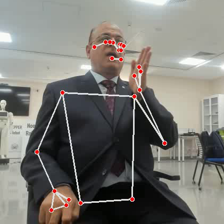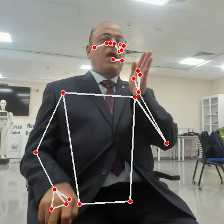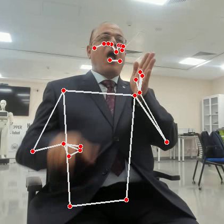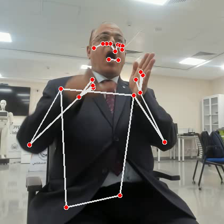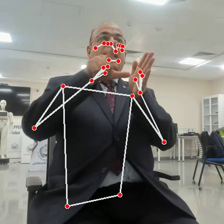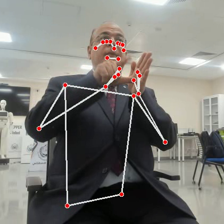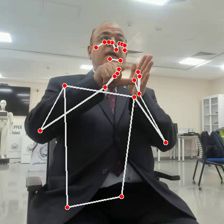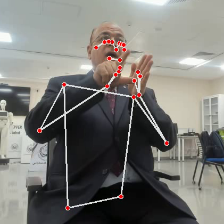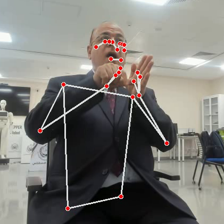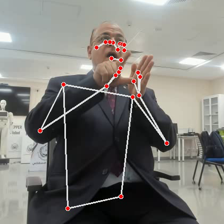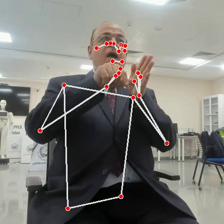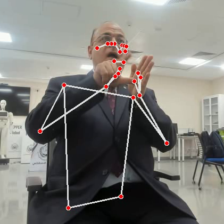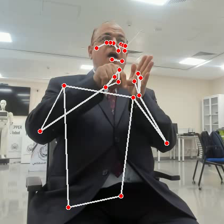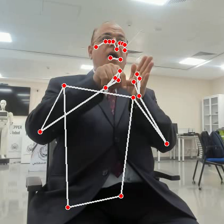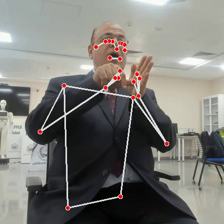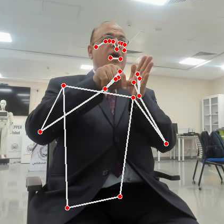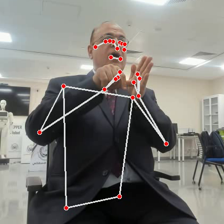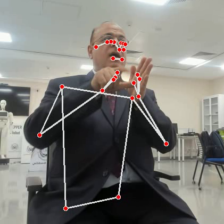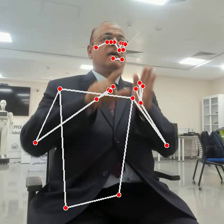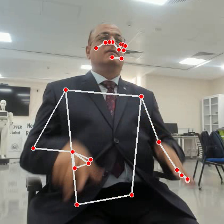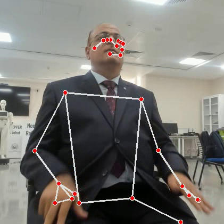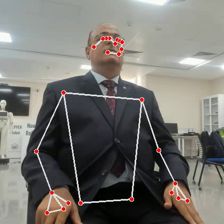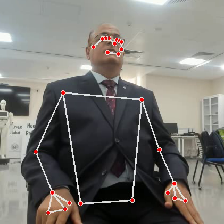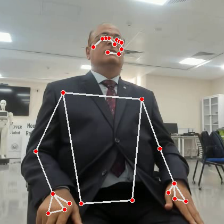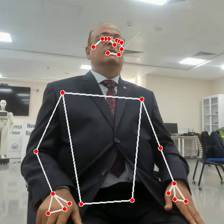3rabia